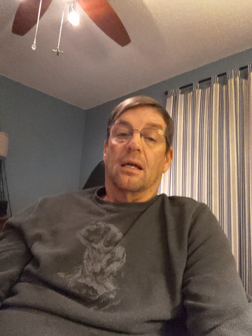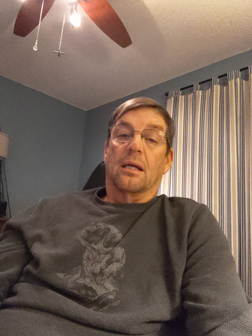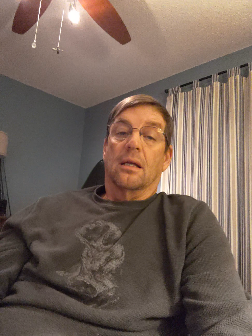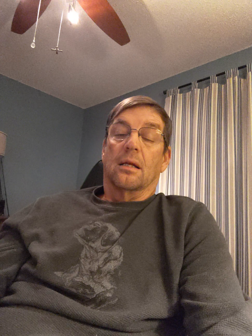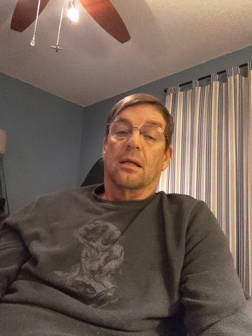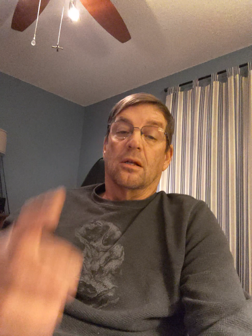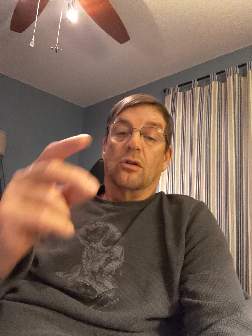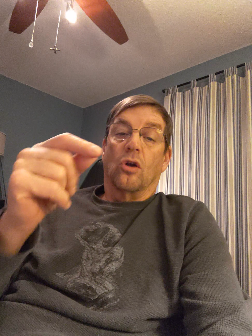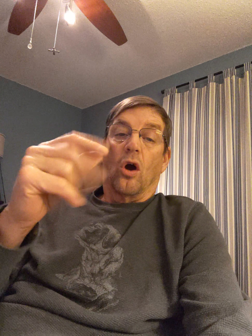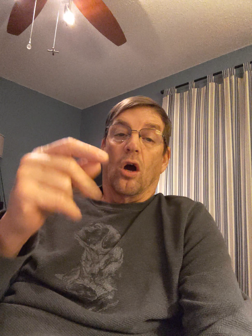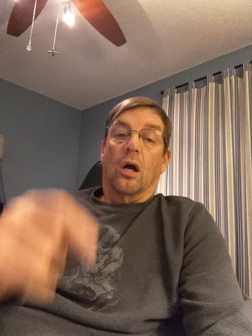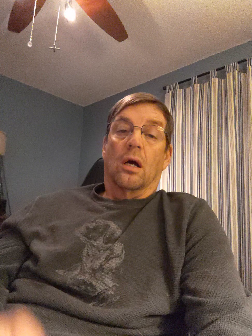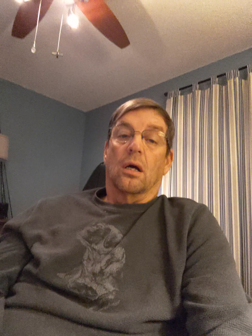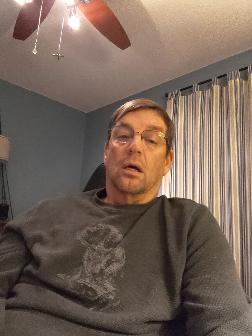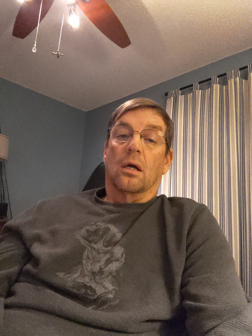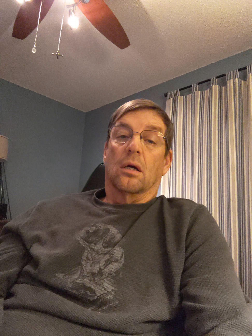dog